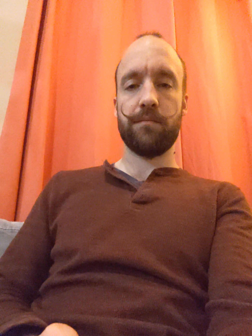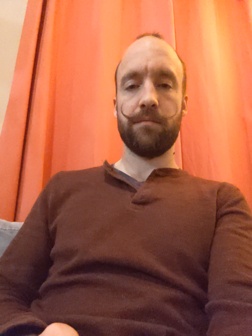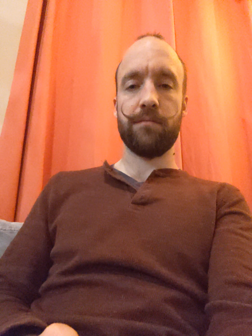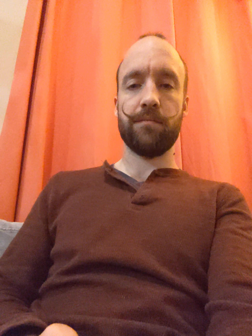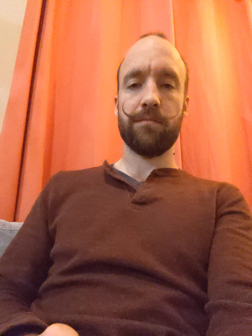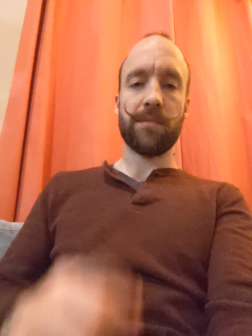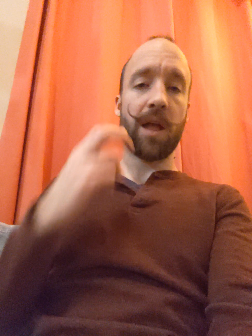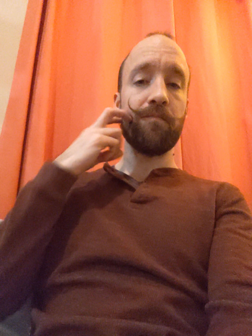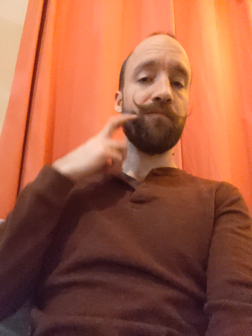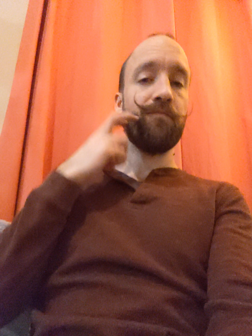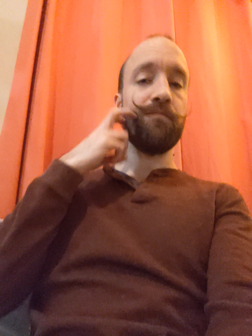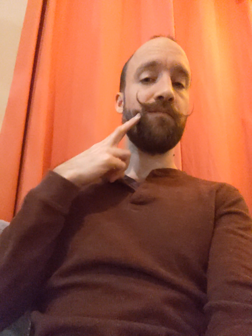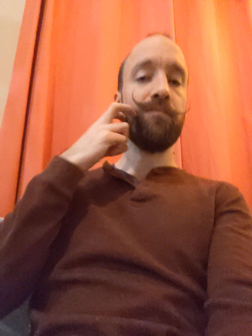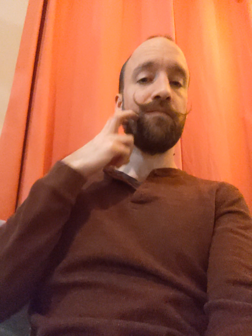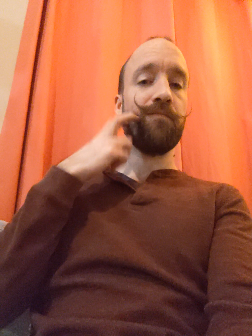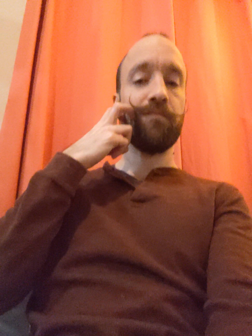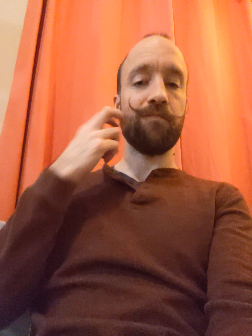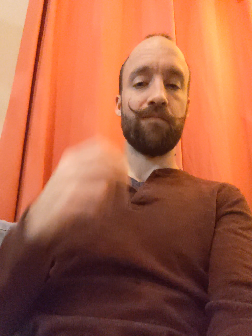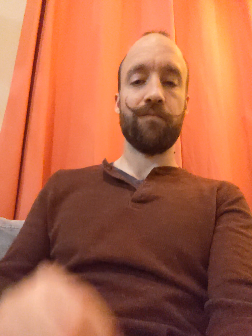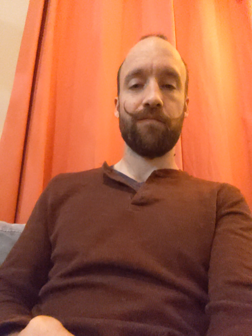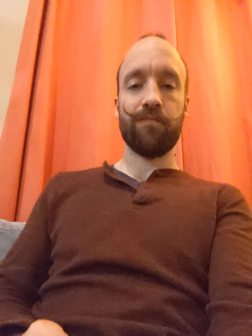gum